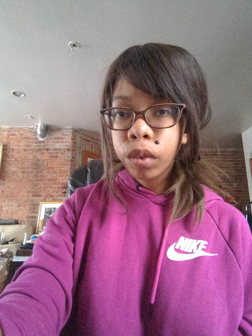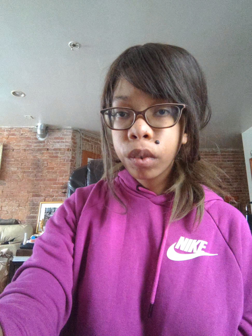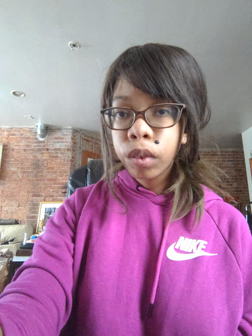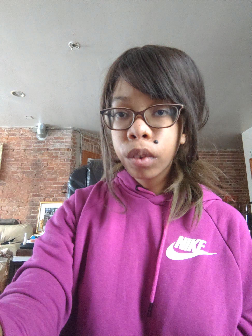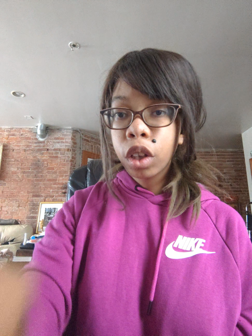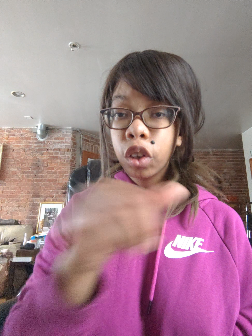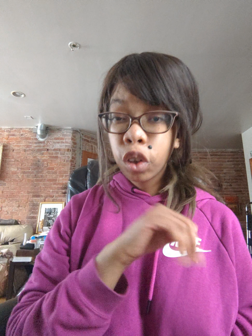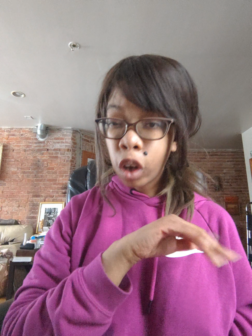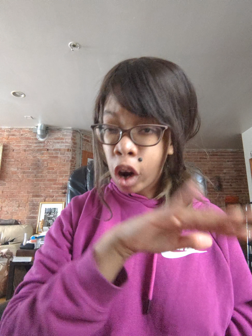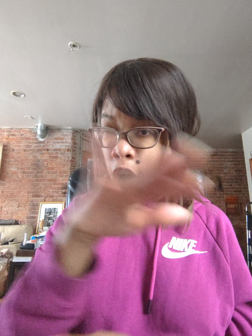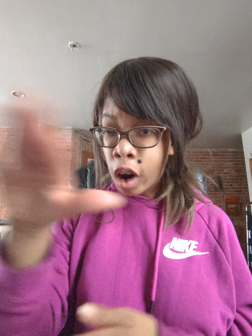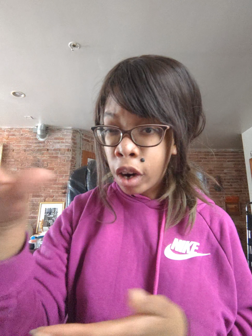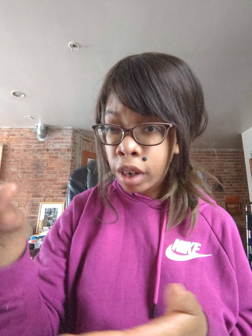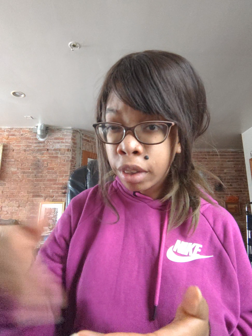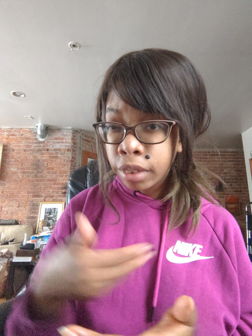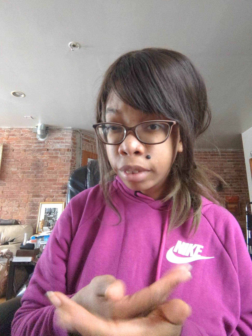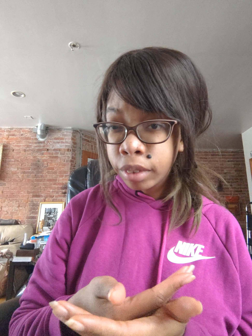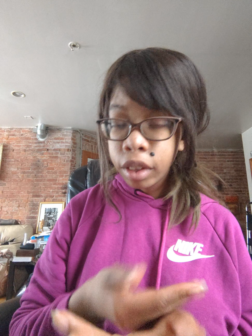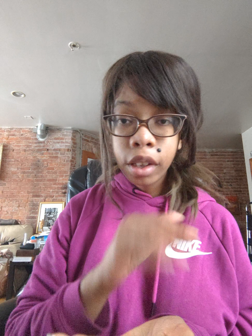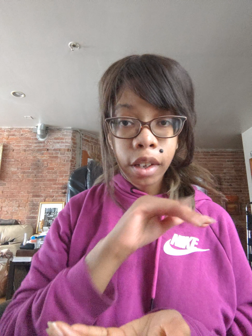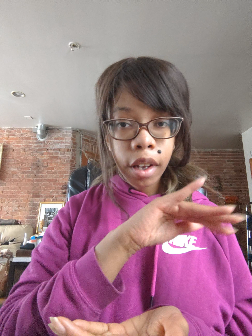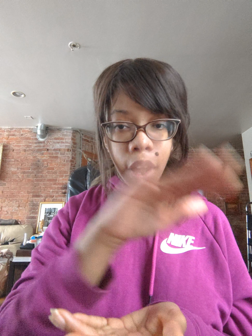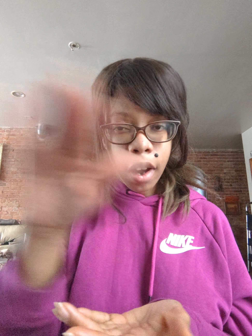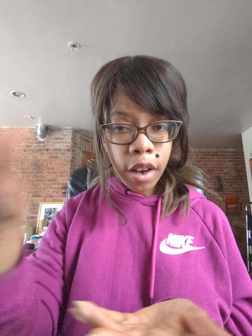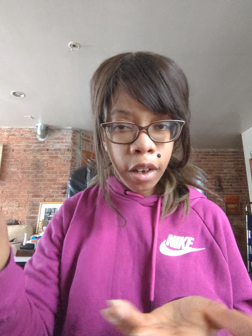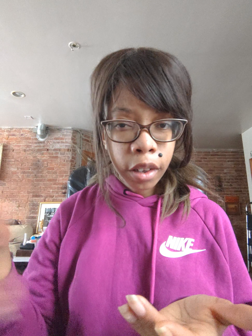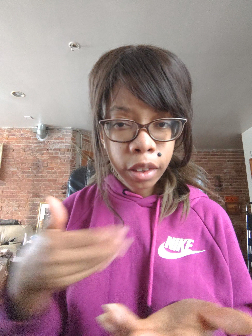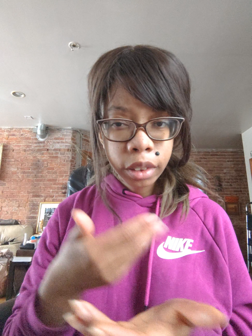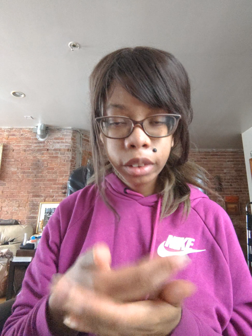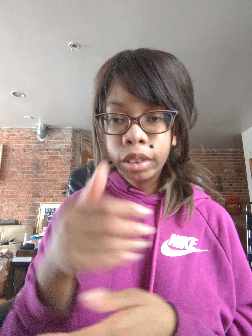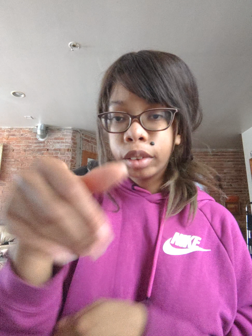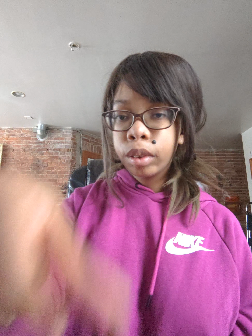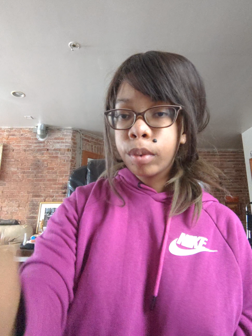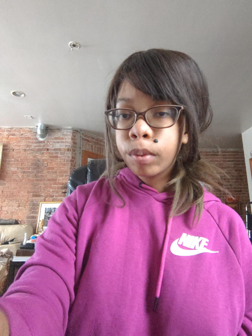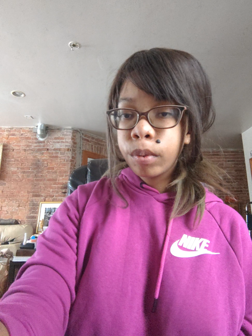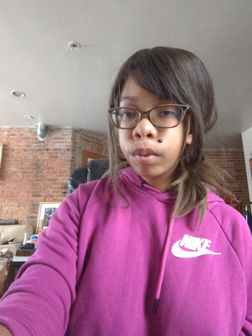all